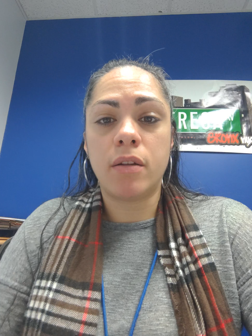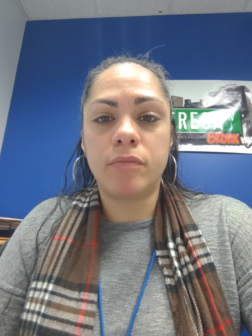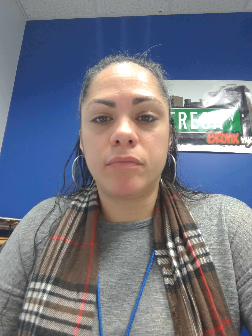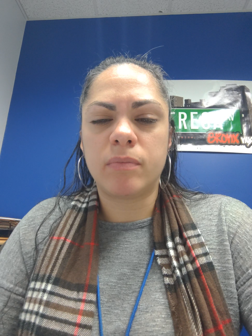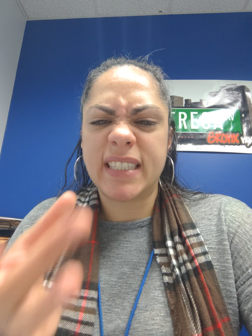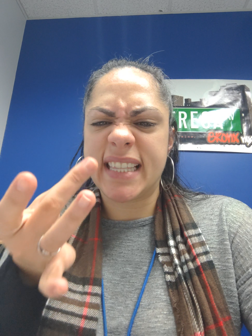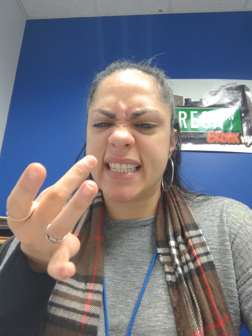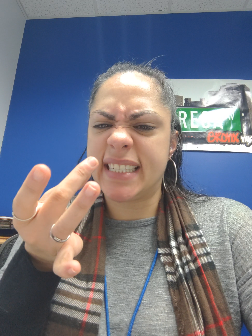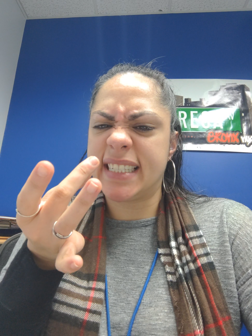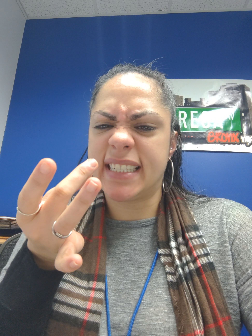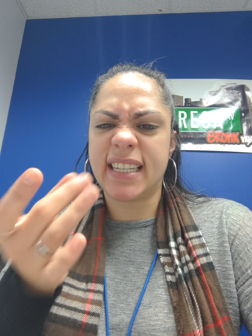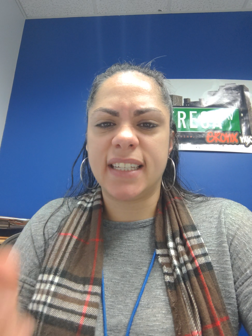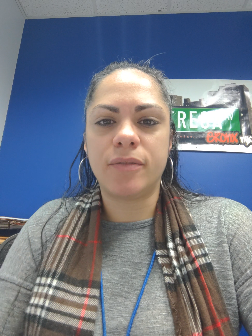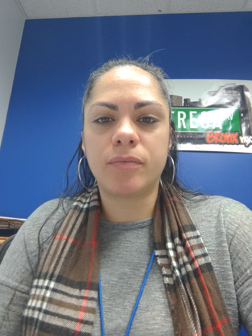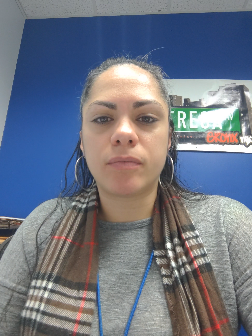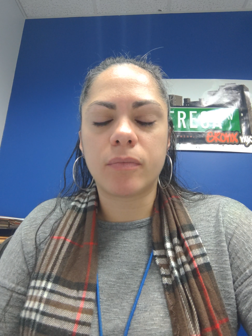sticky